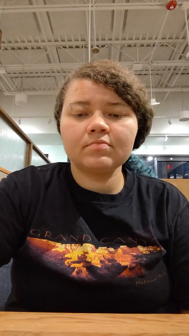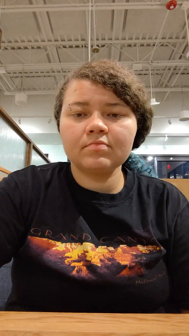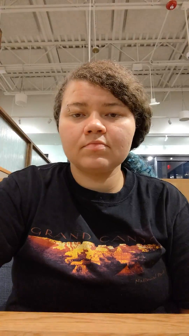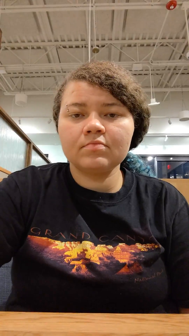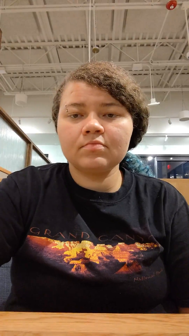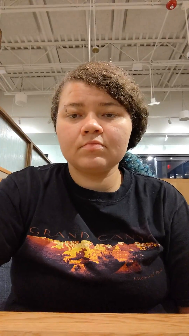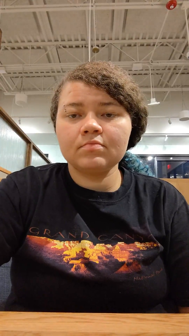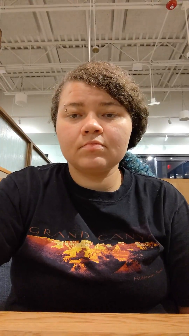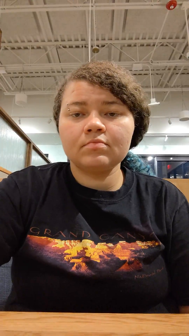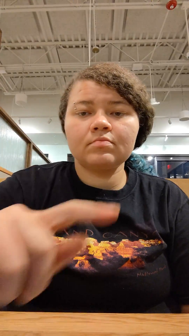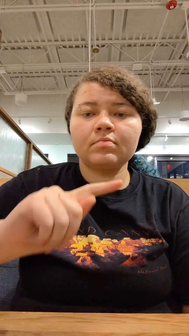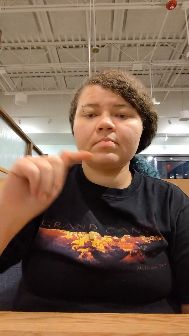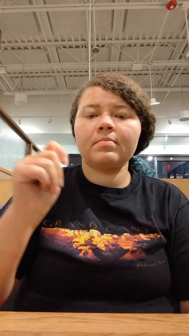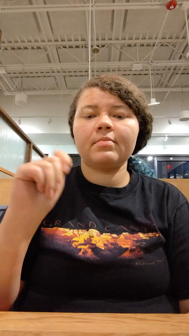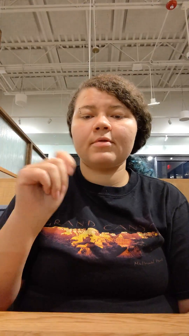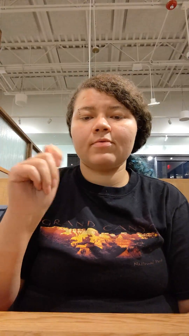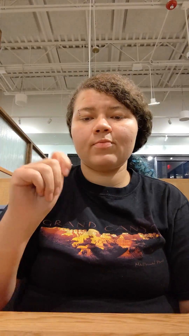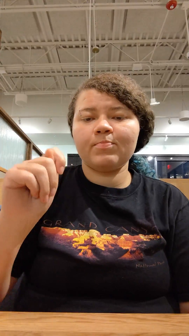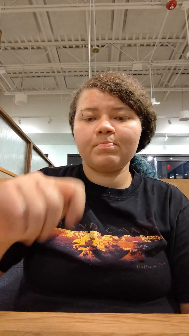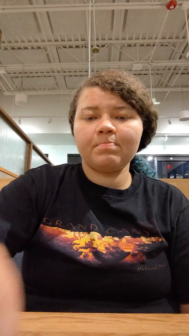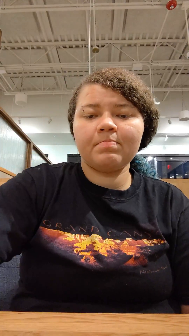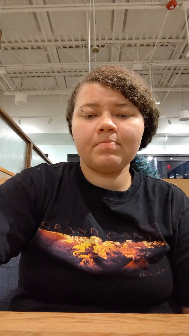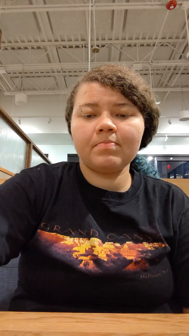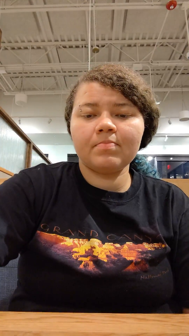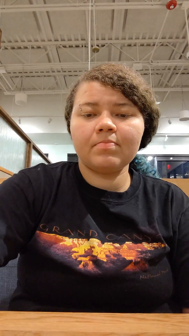bathroom